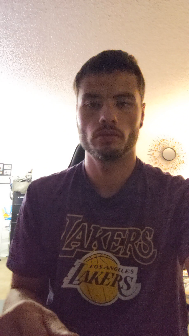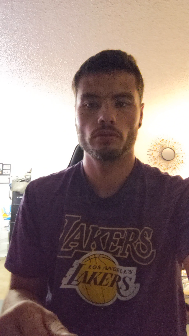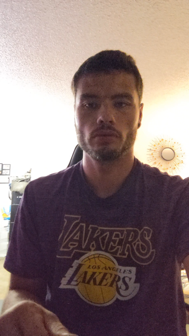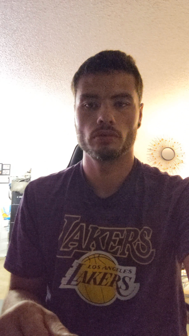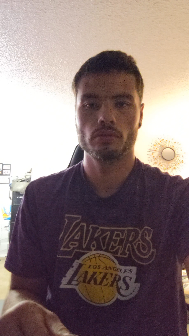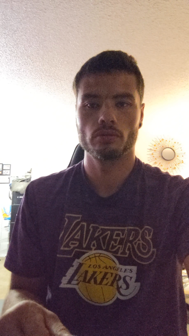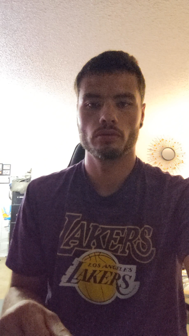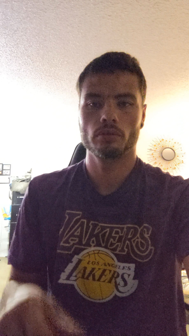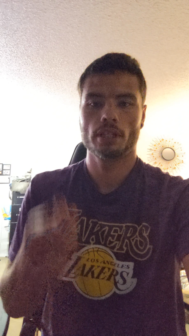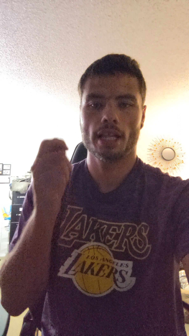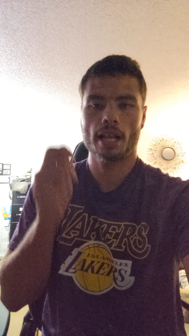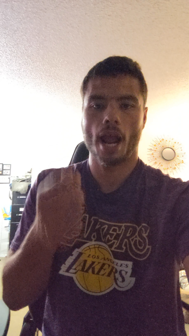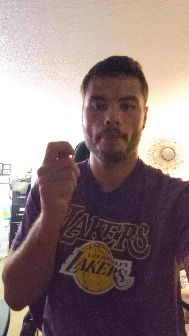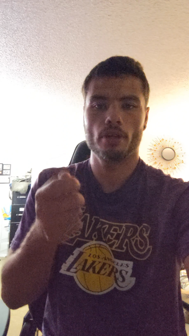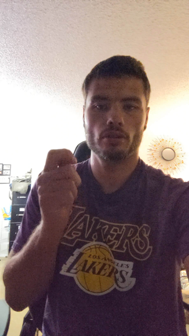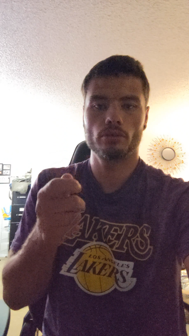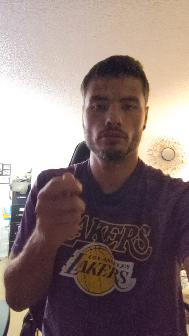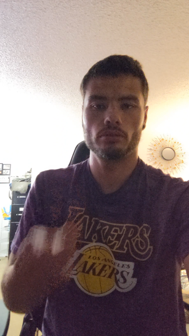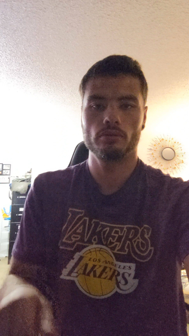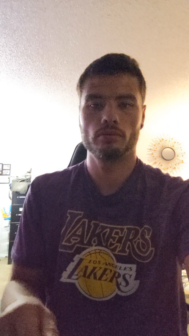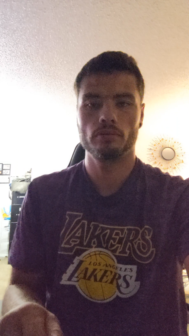hammer